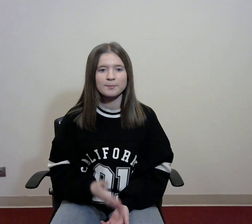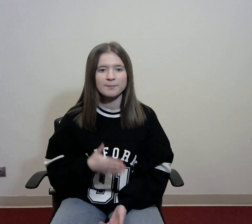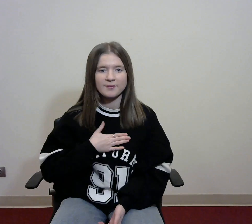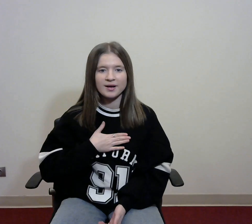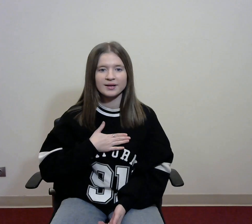mən